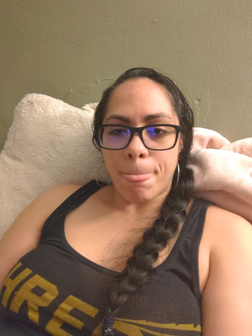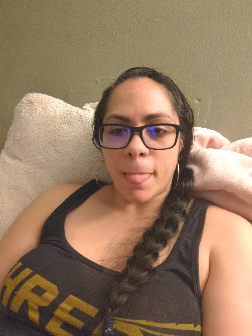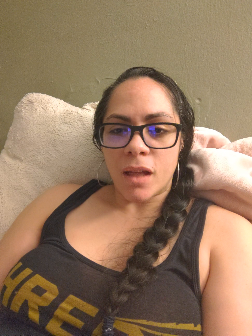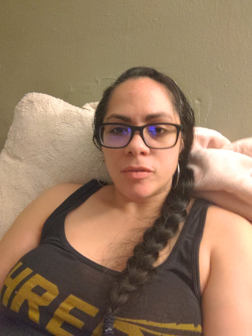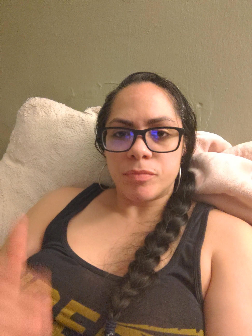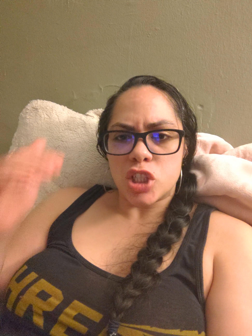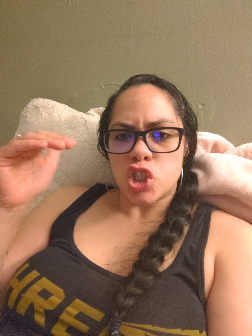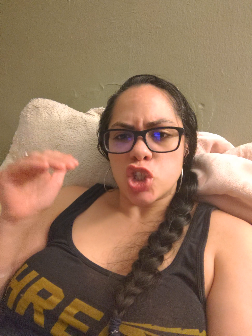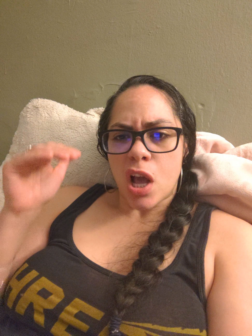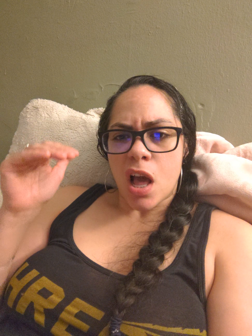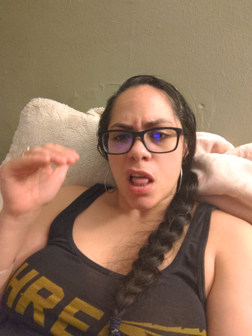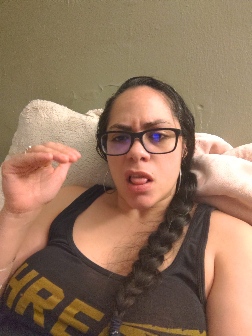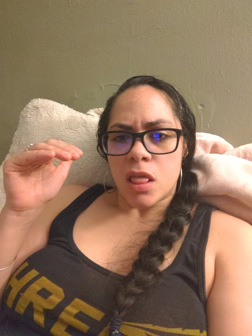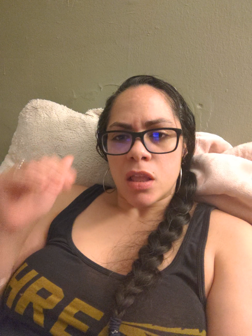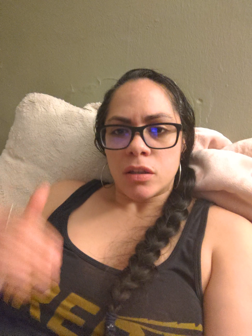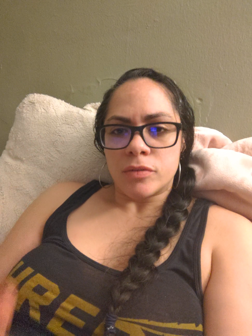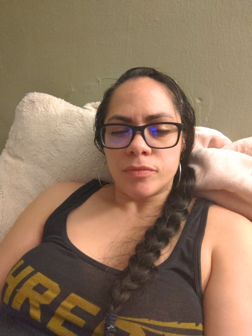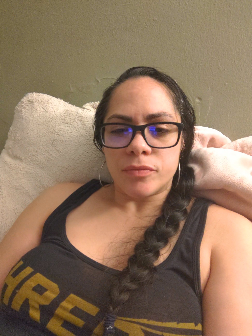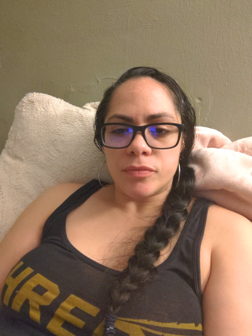child